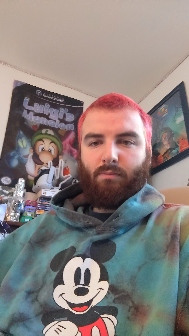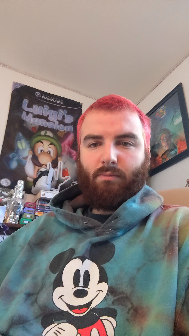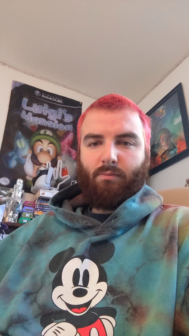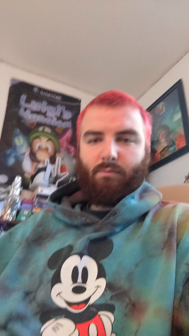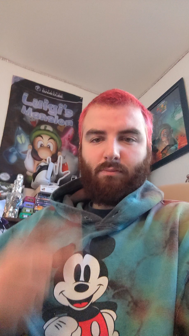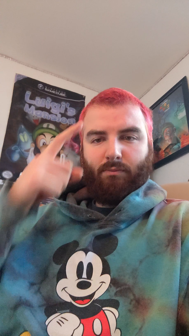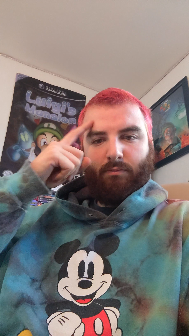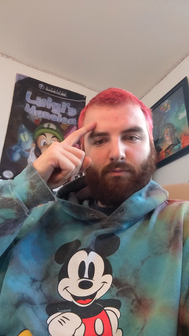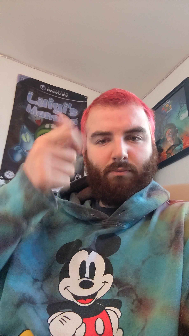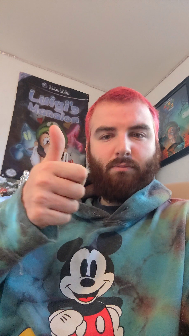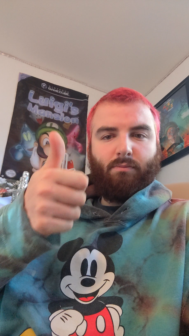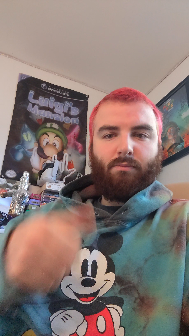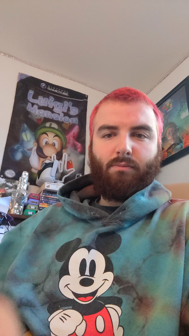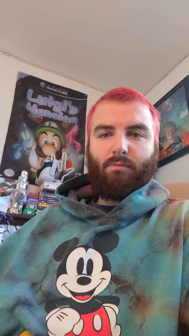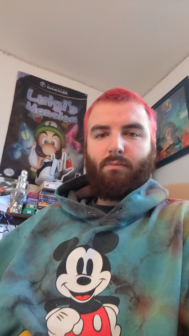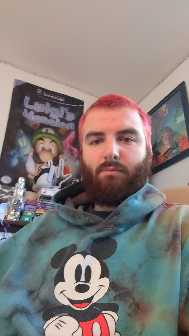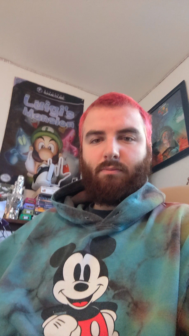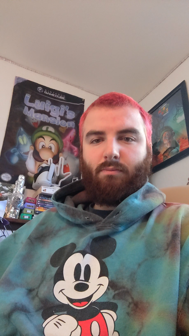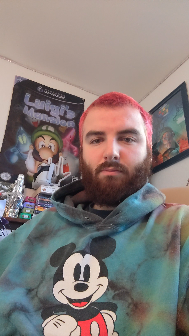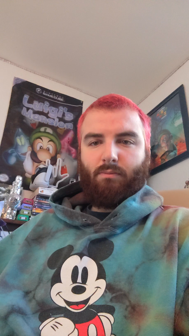dime